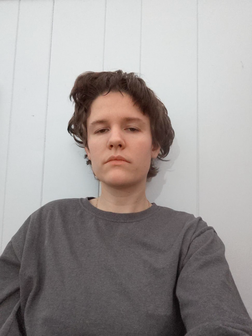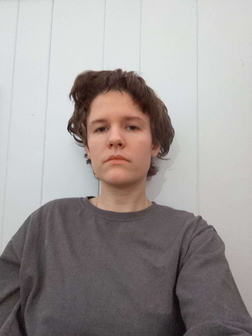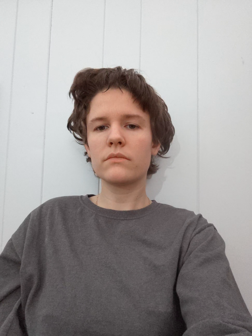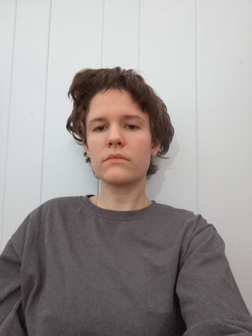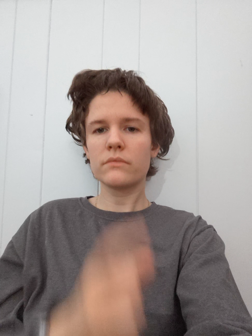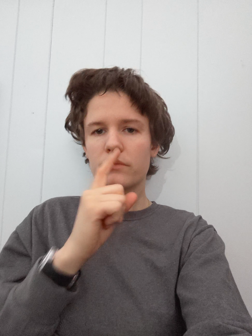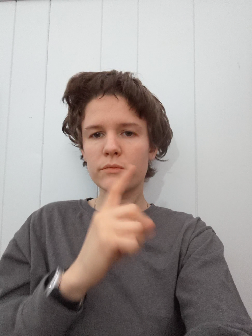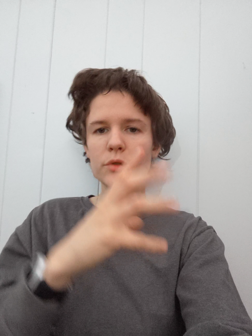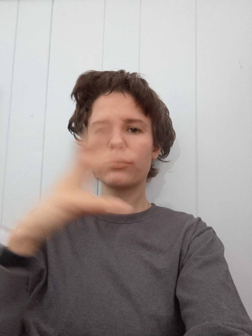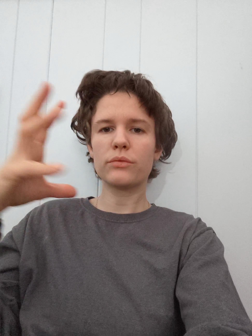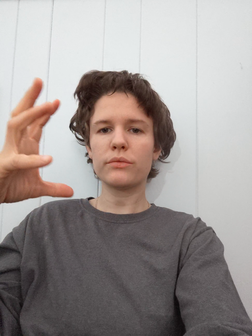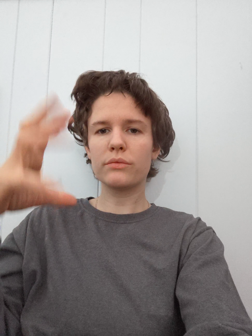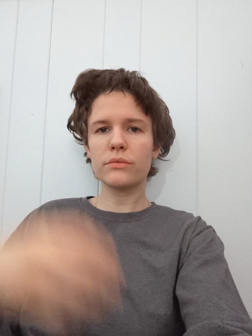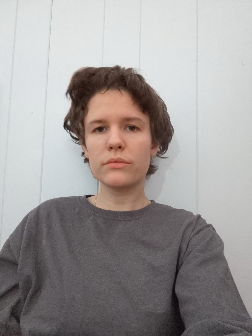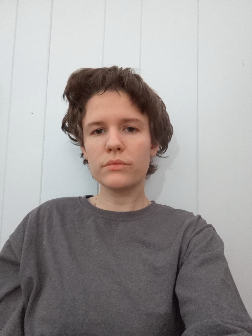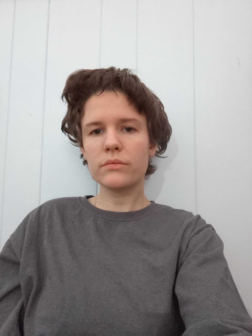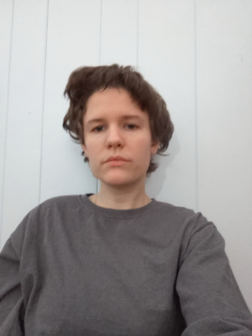balloon